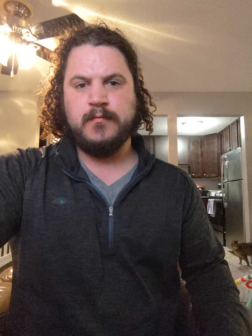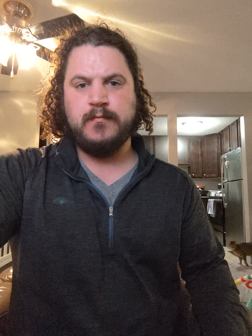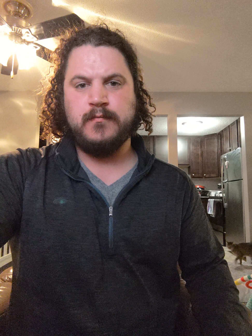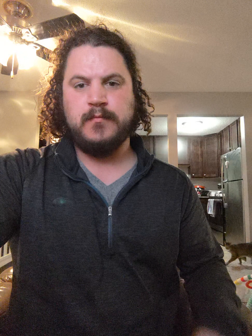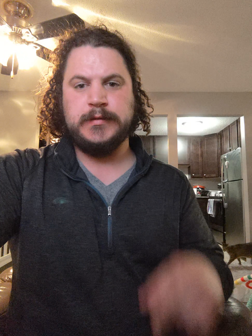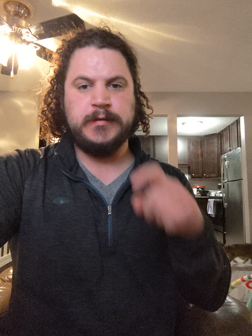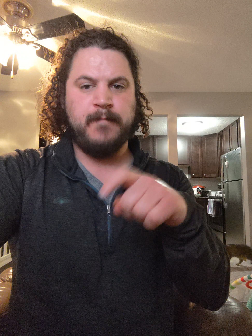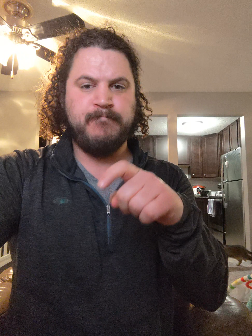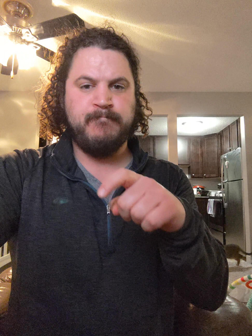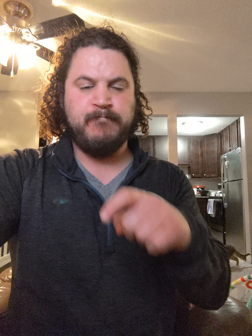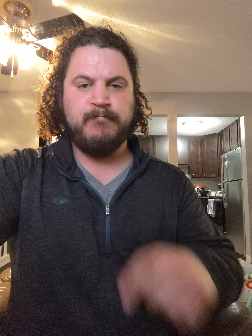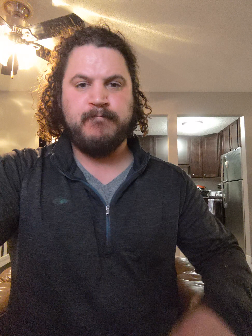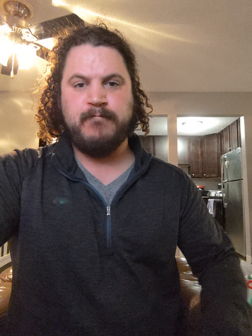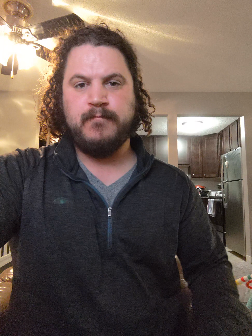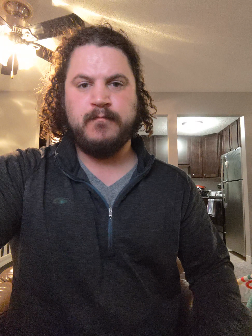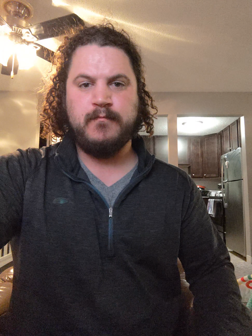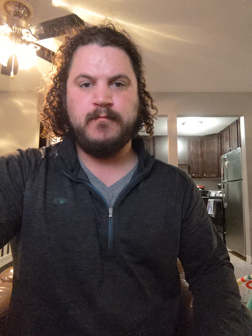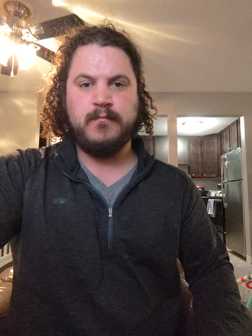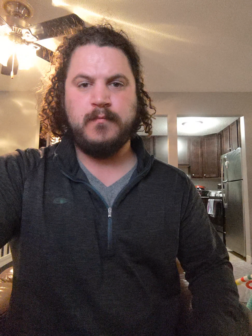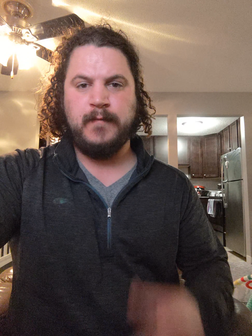time